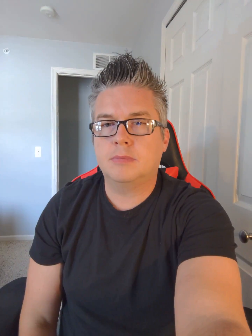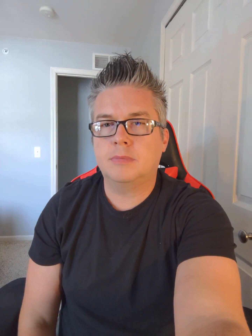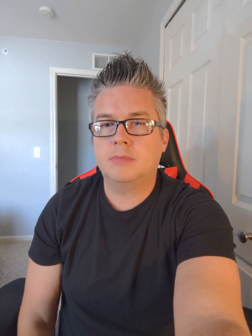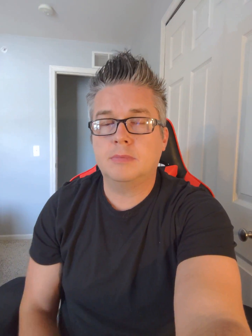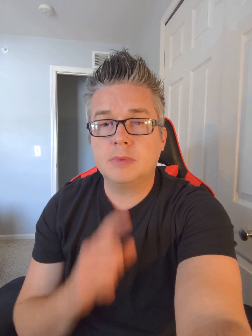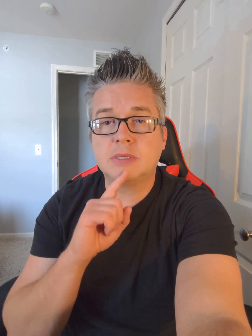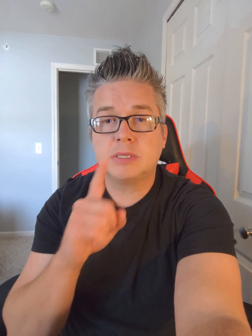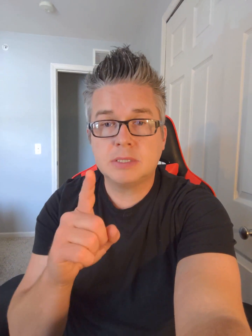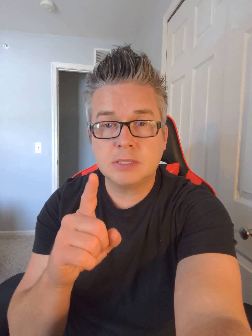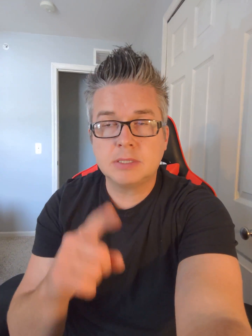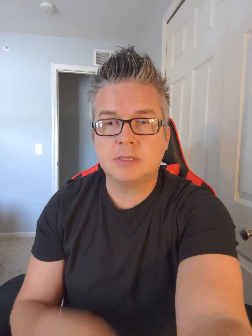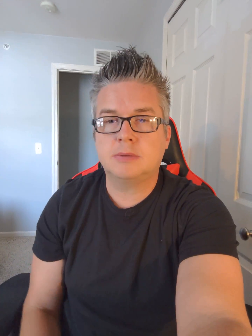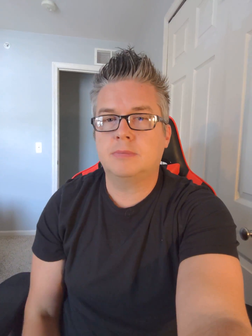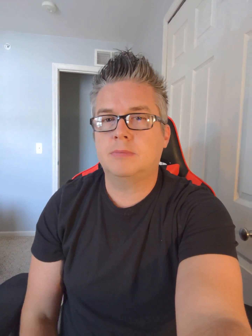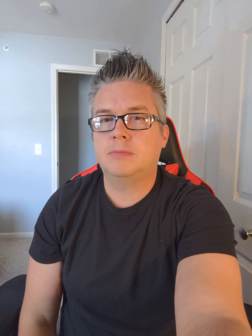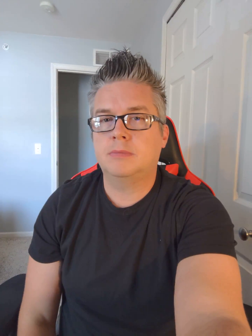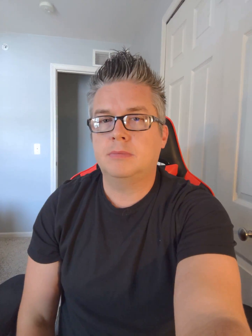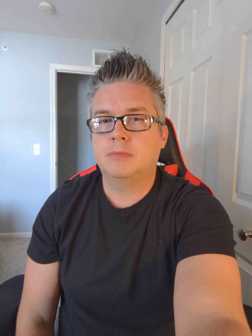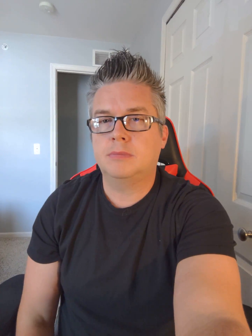is